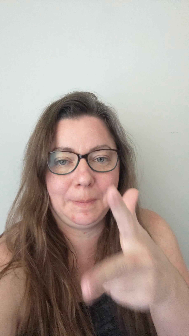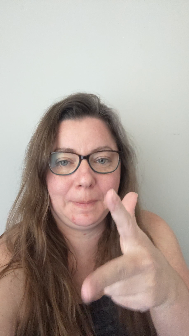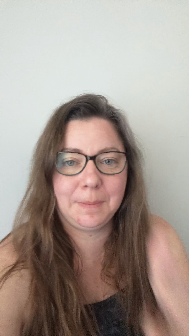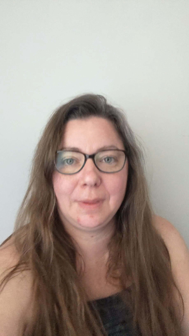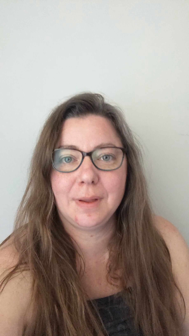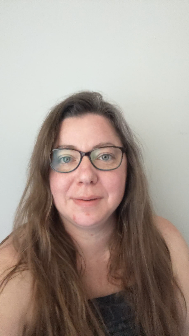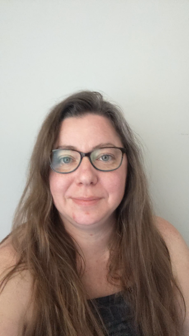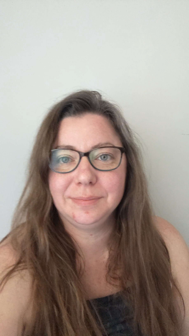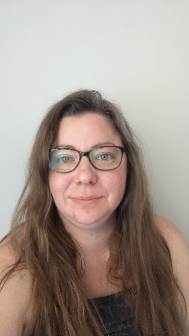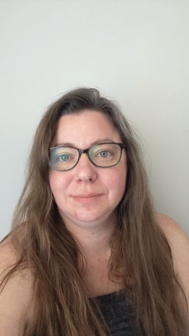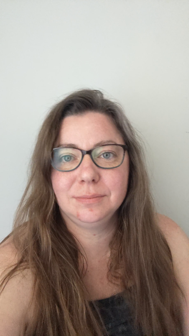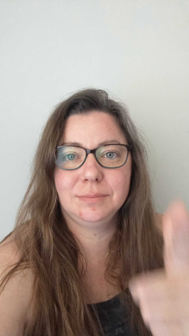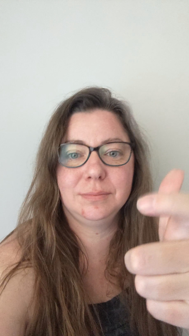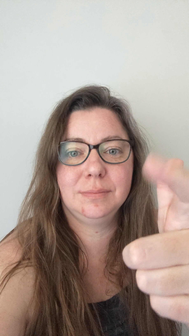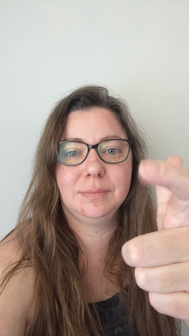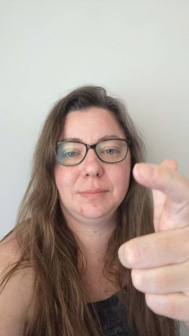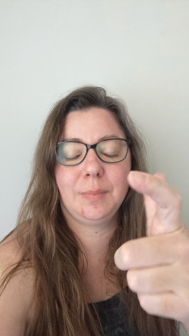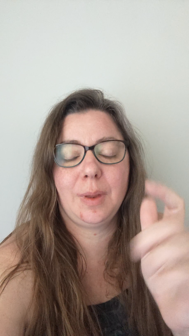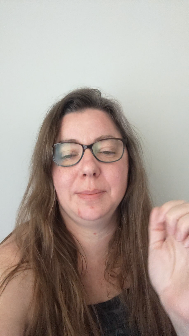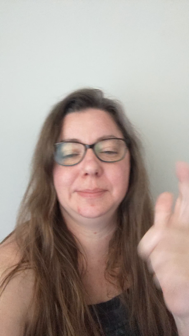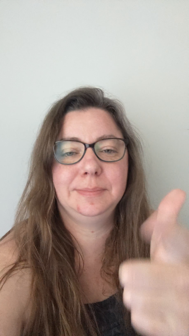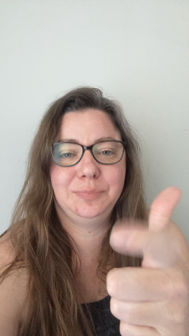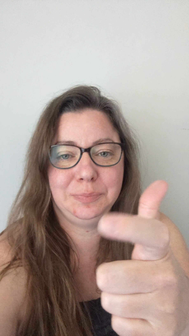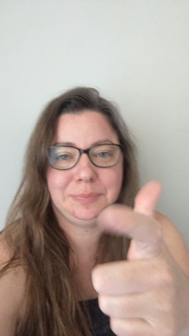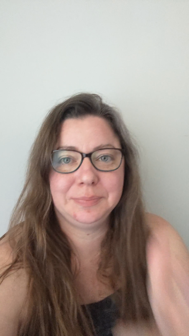run